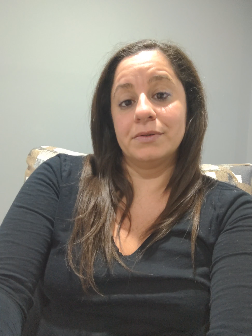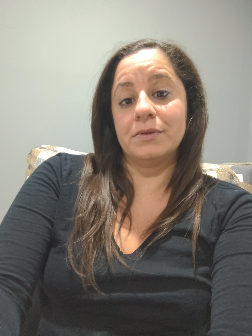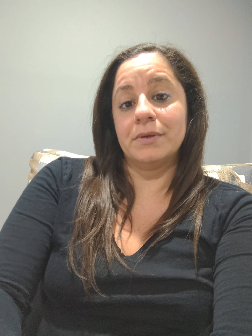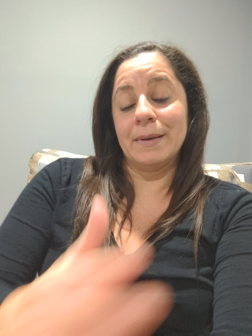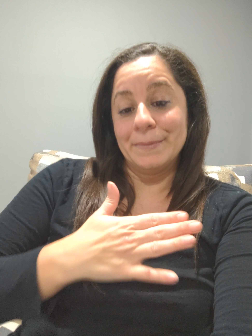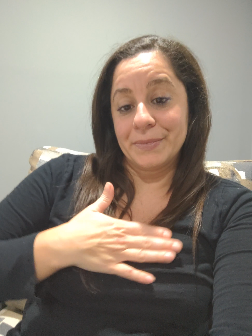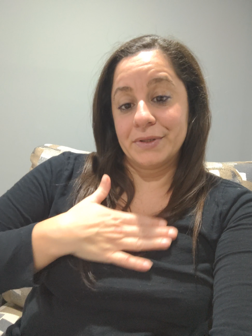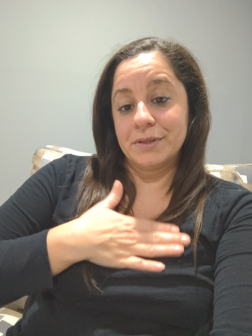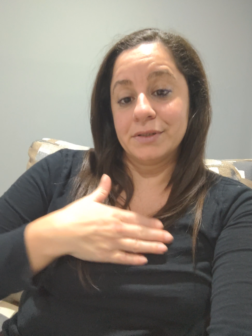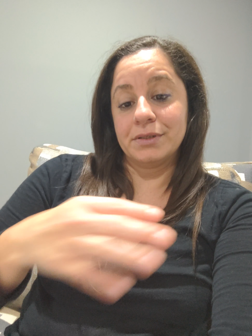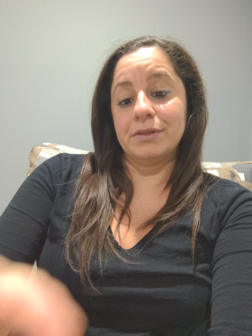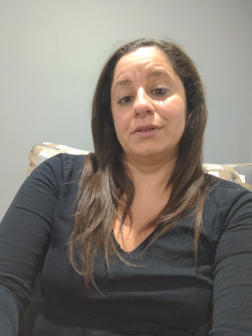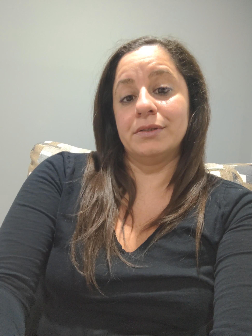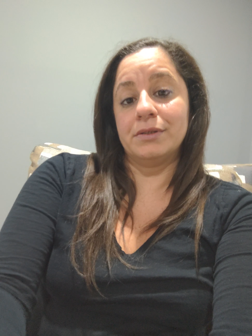please